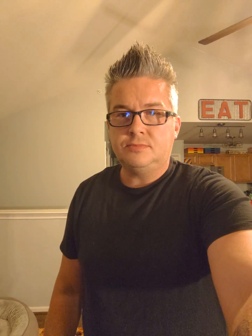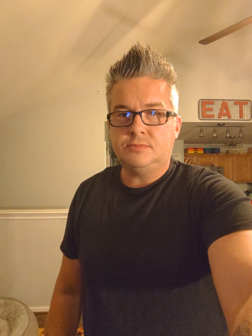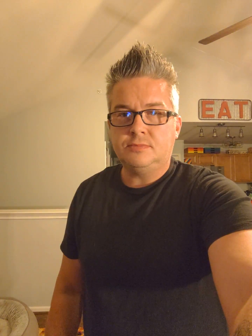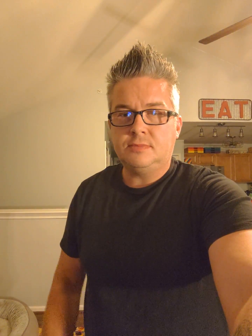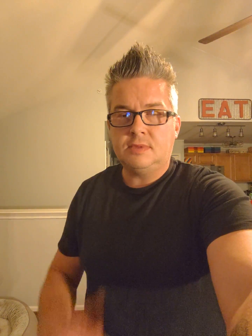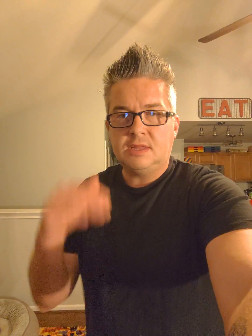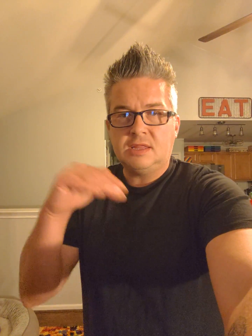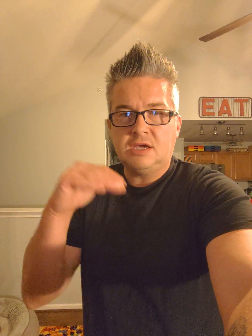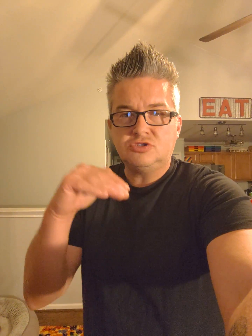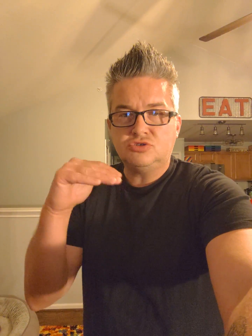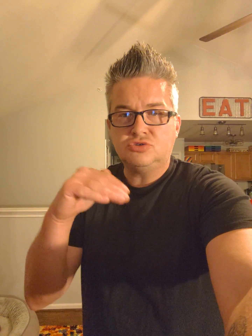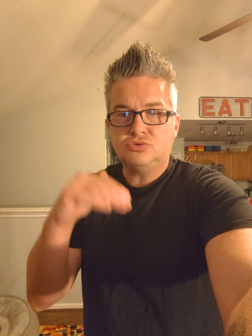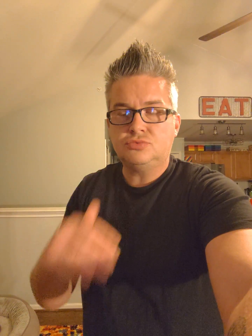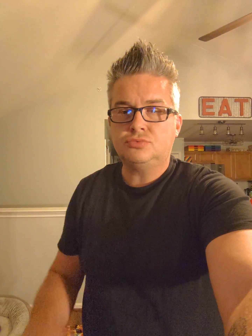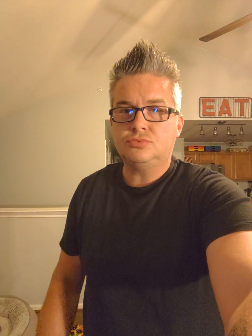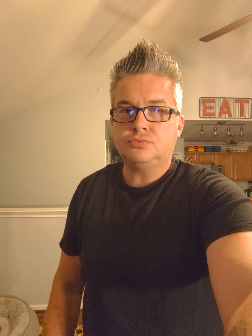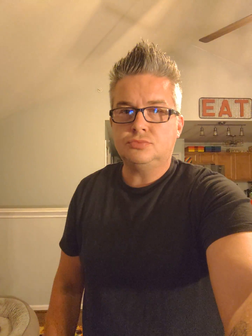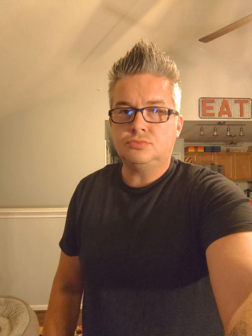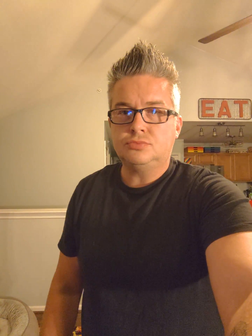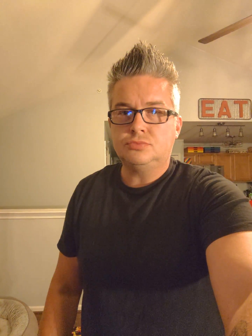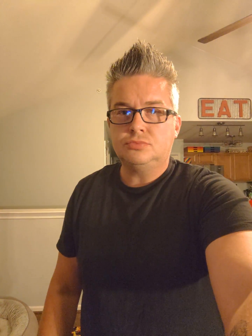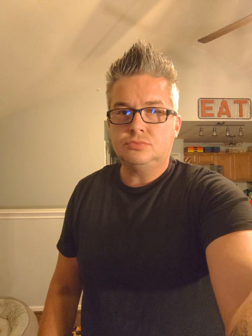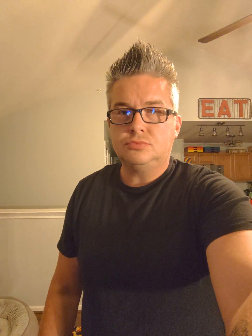doctor